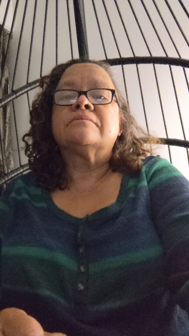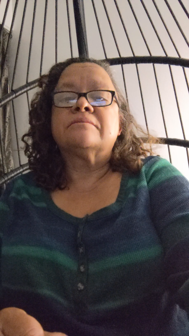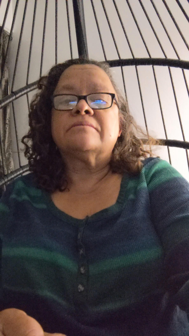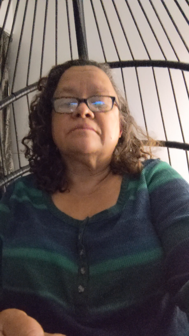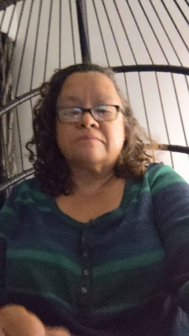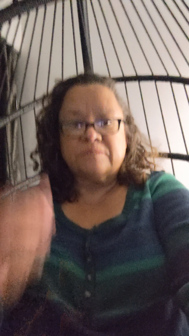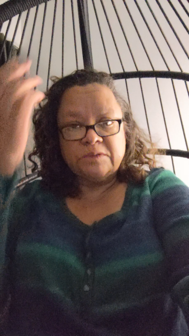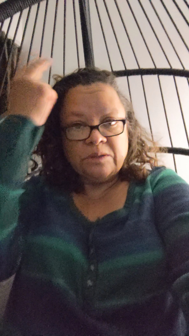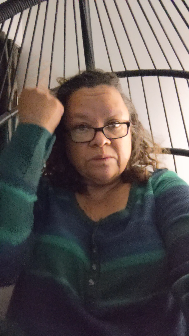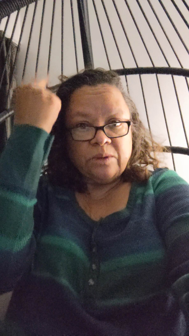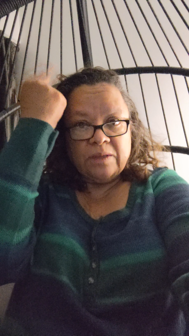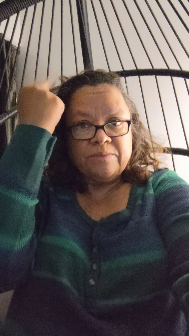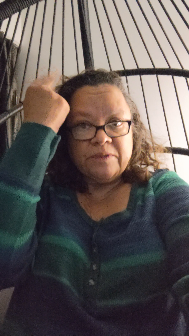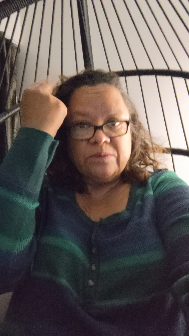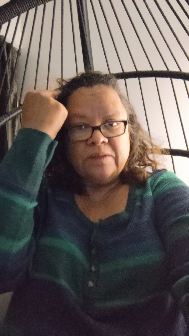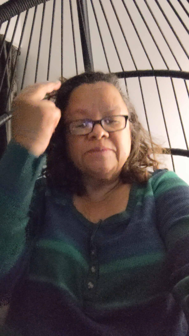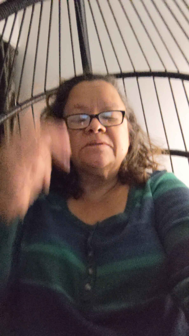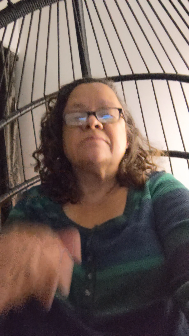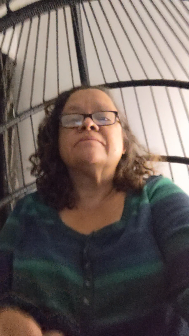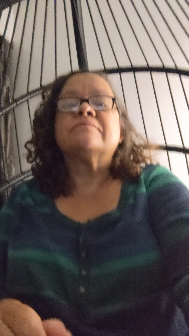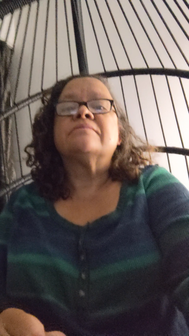bunny